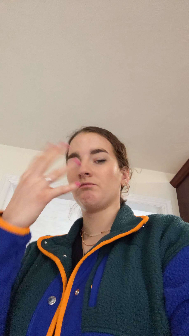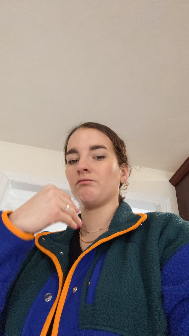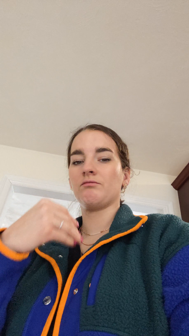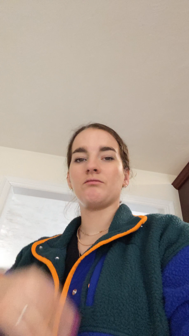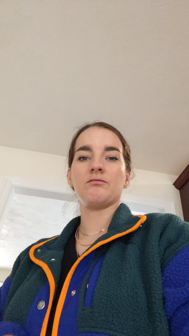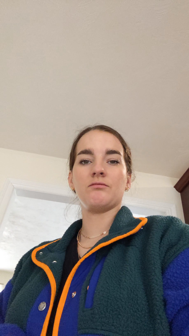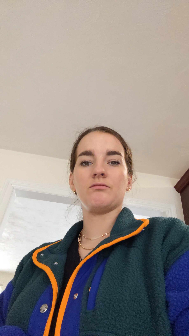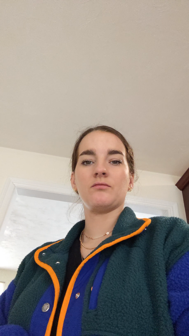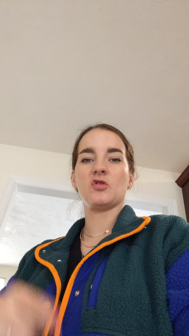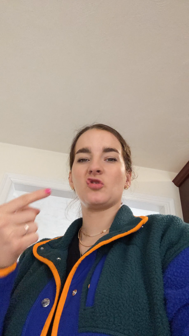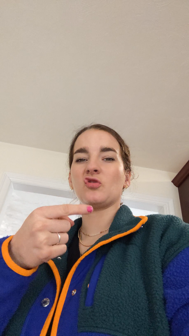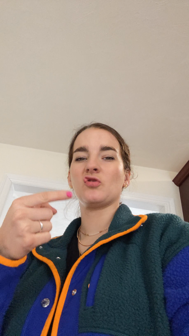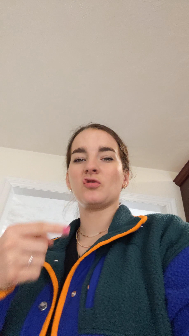hurt